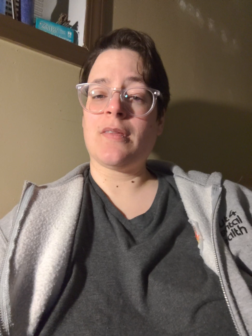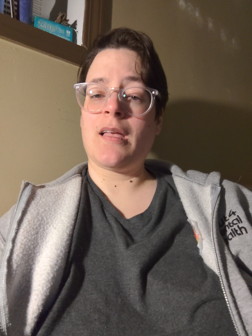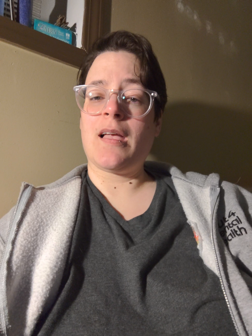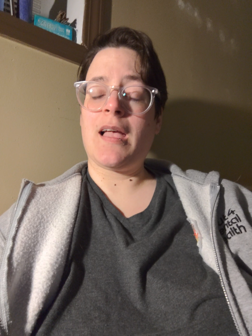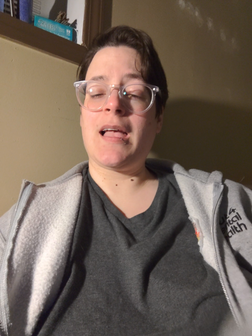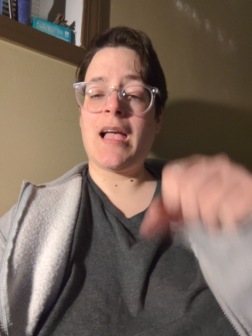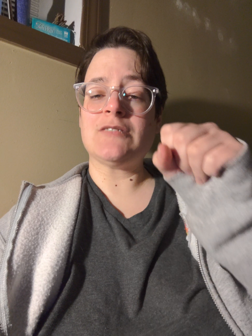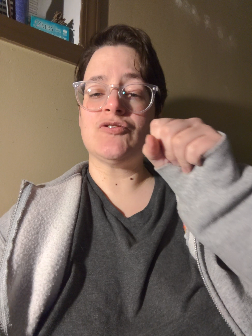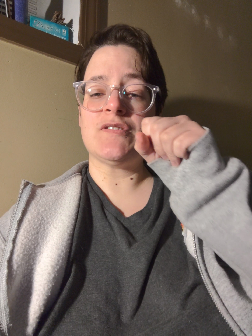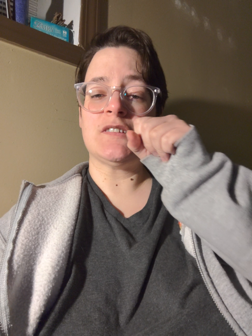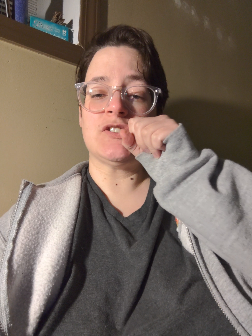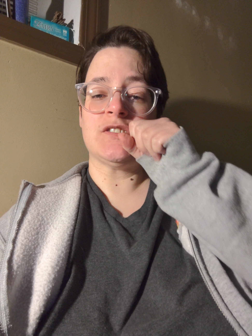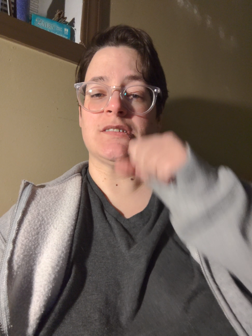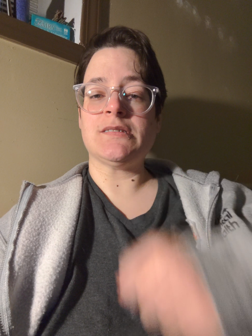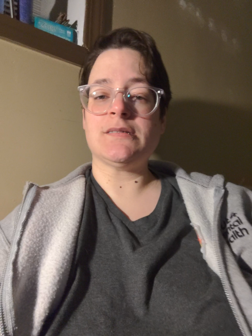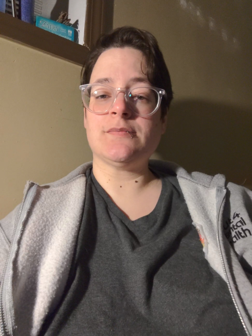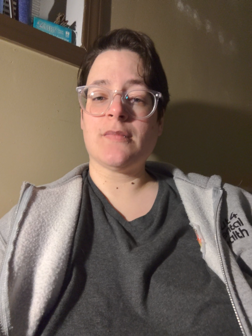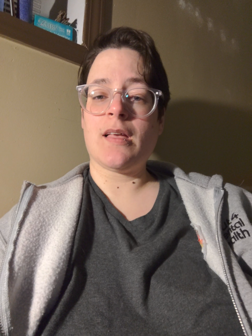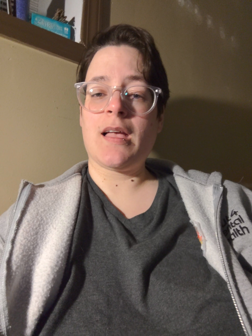carrot